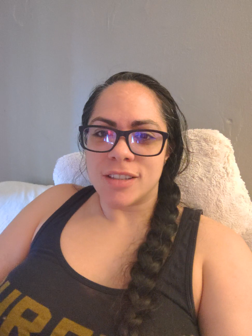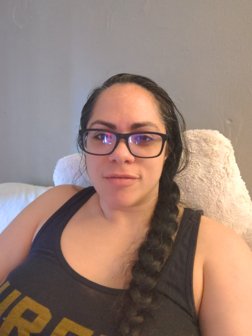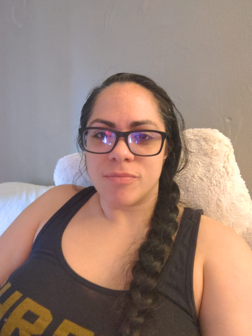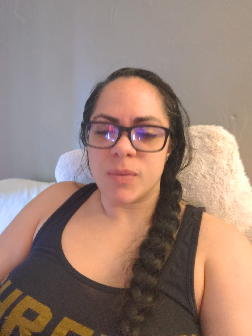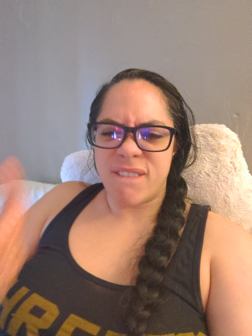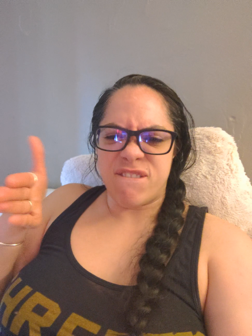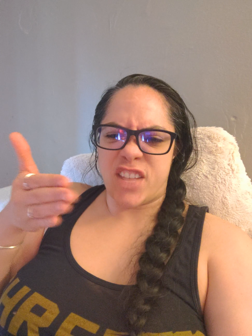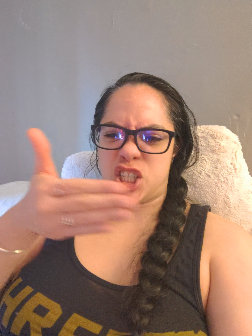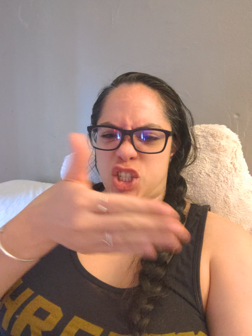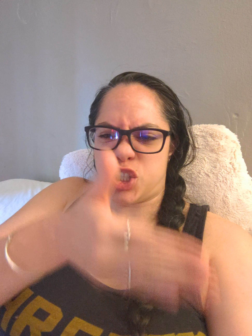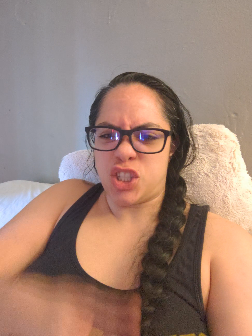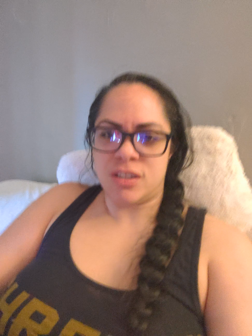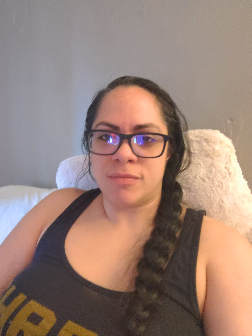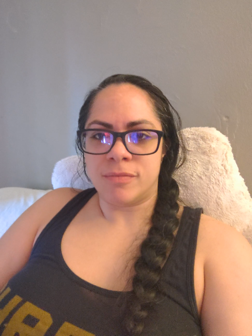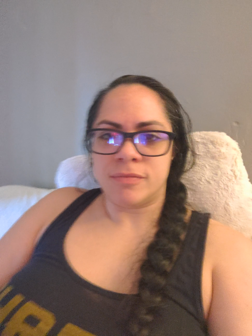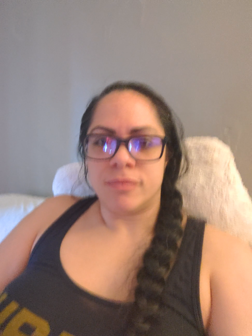fish